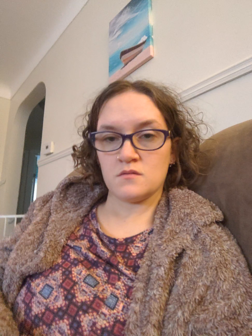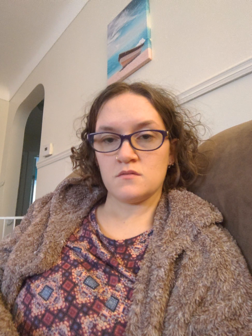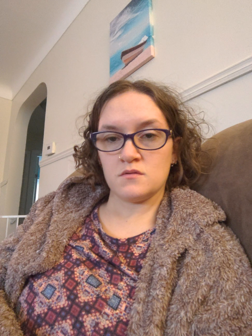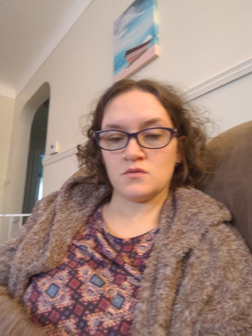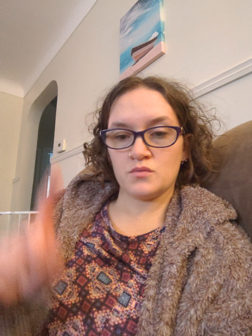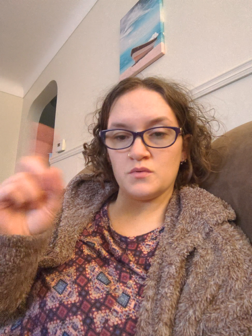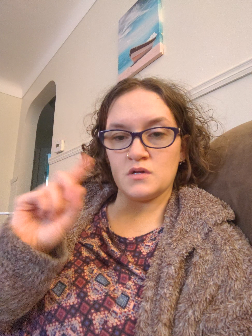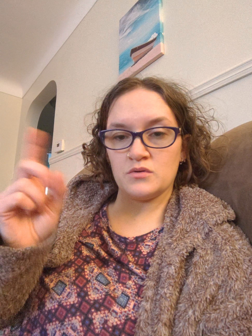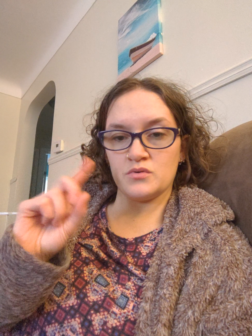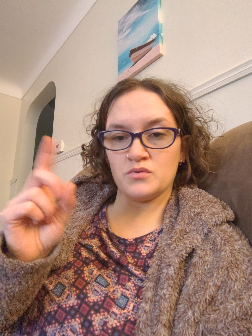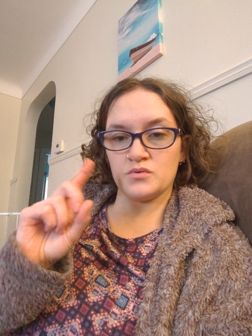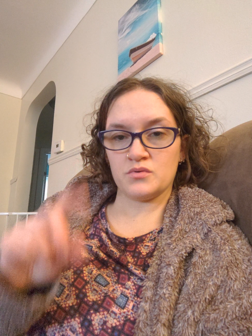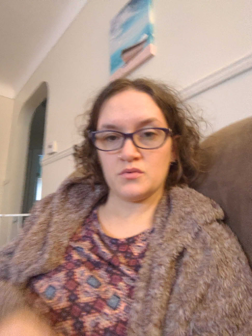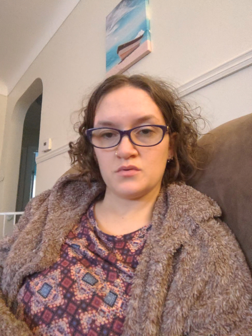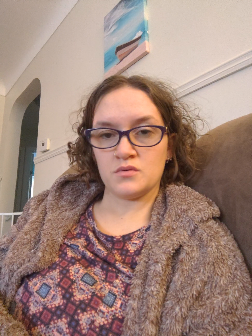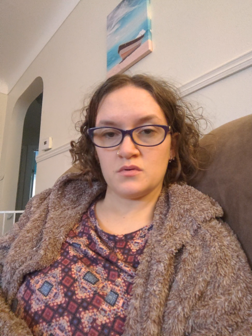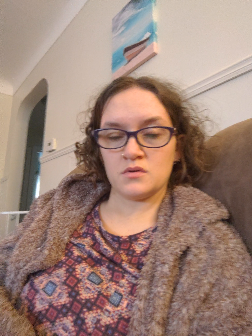where